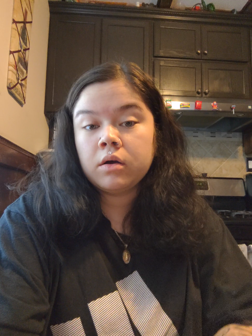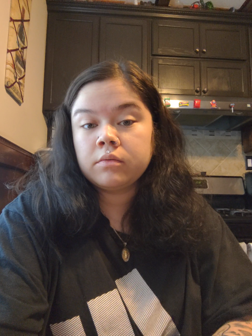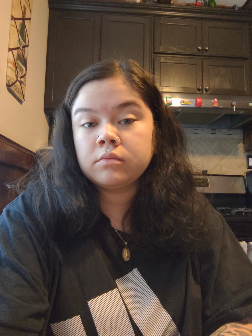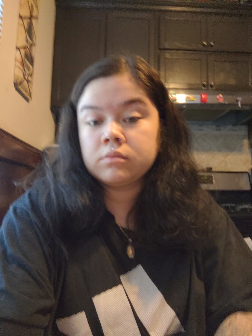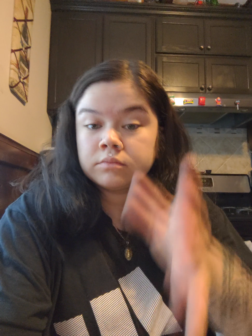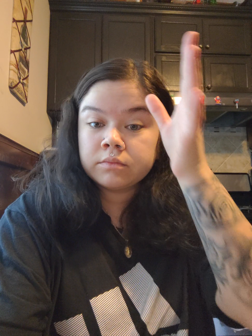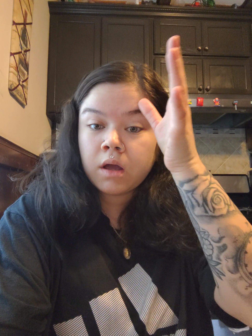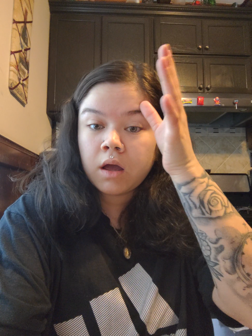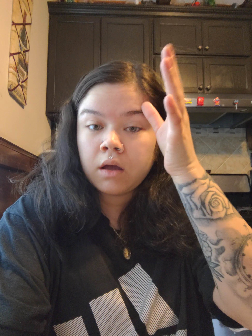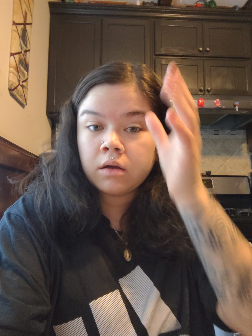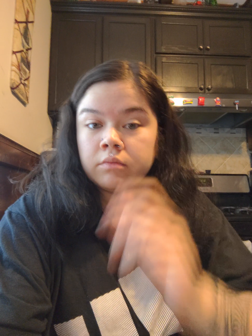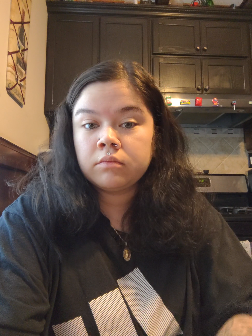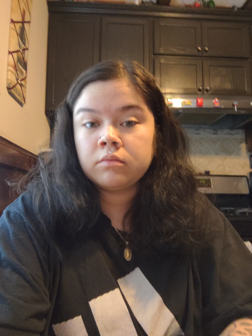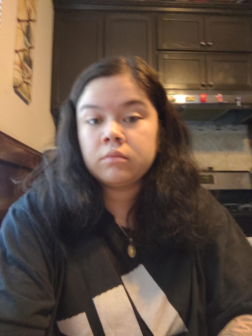dad